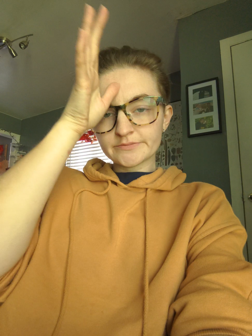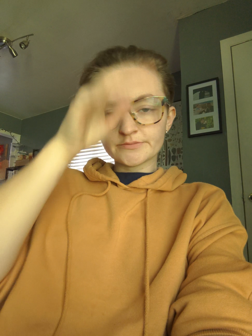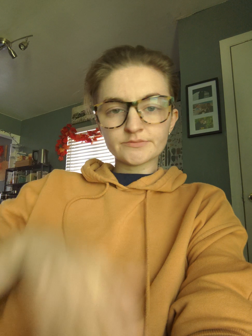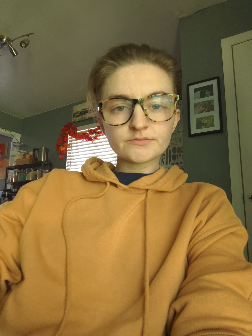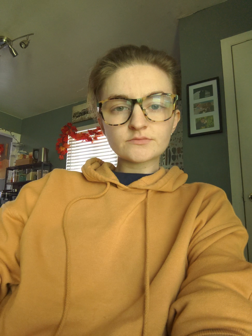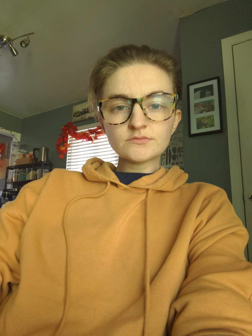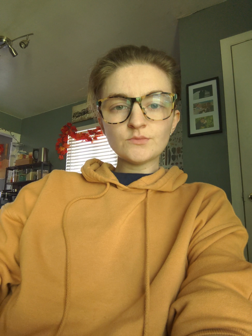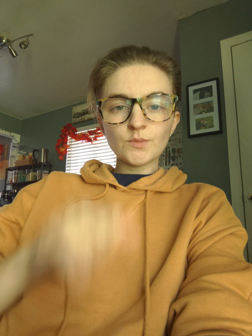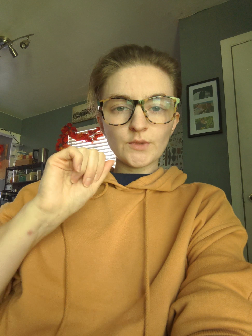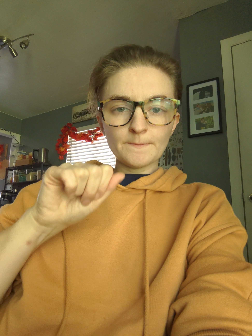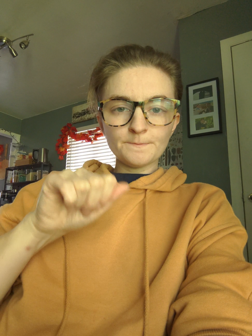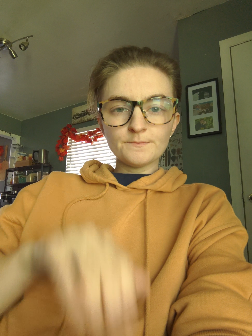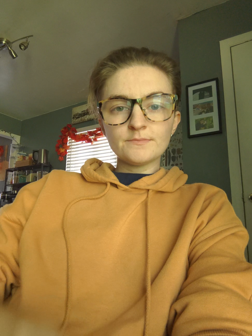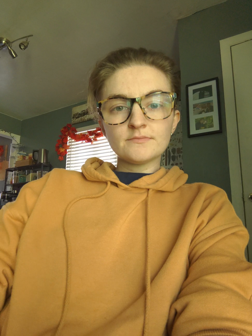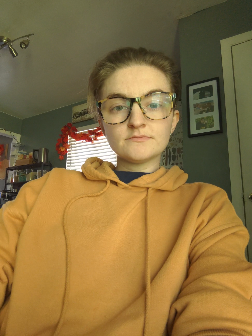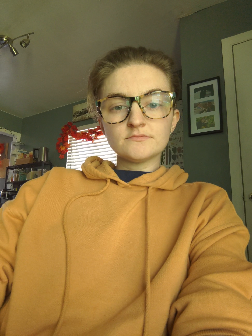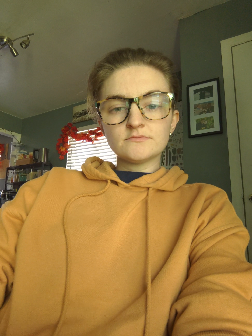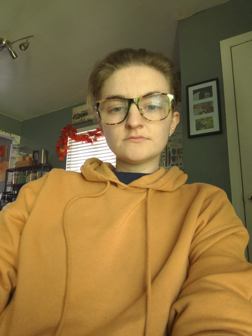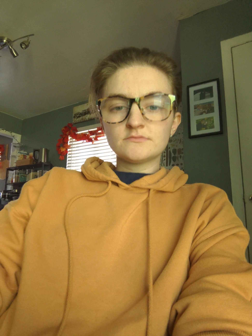knock